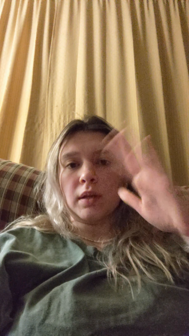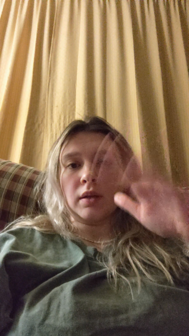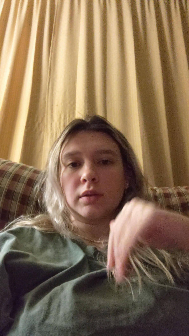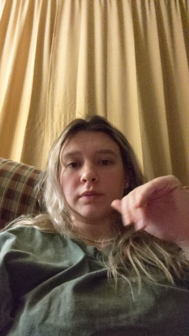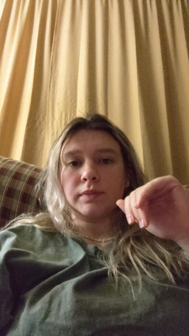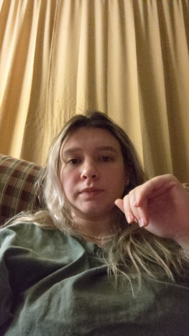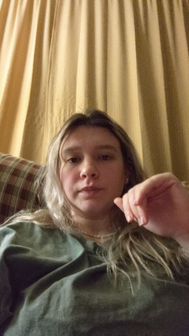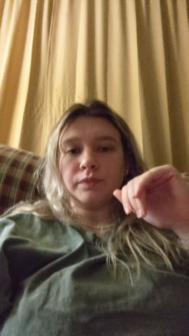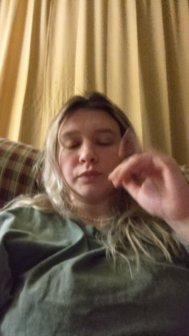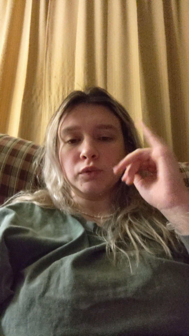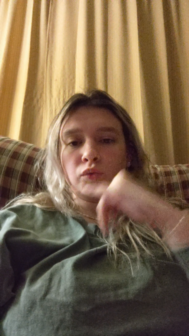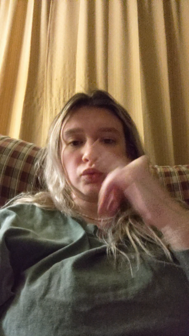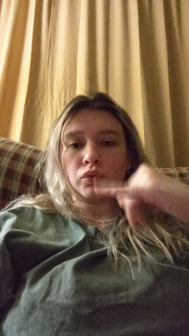draw